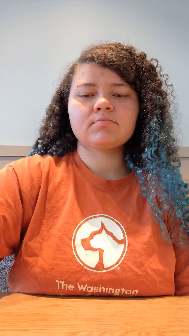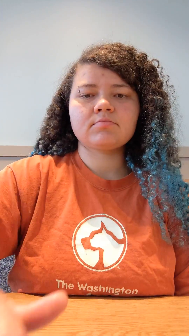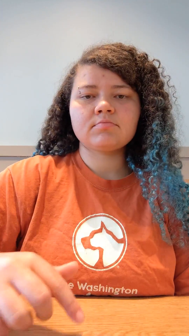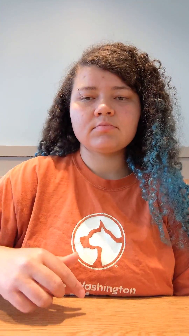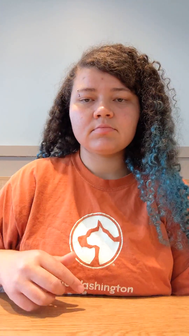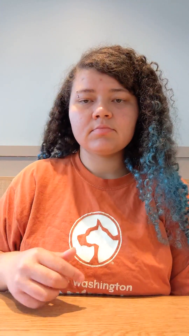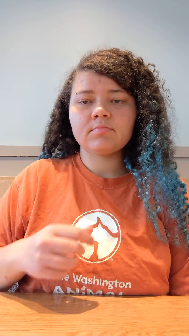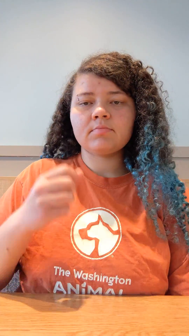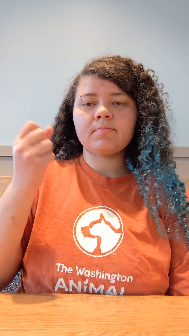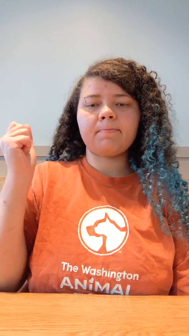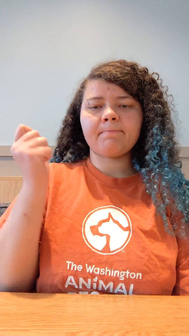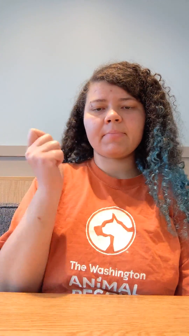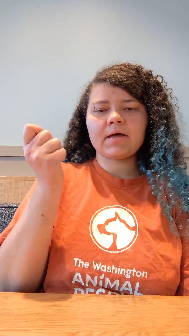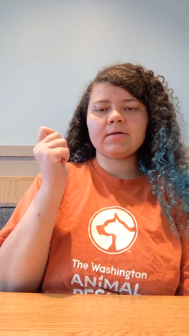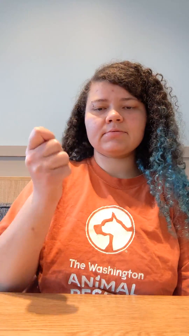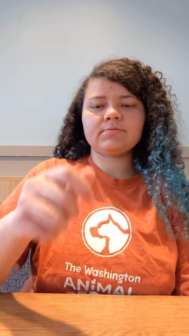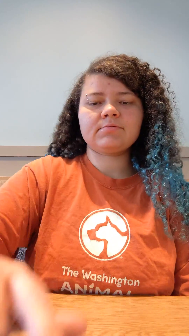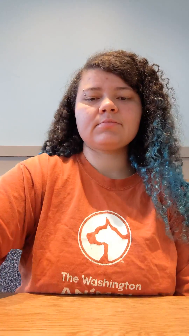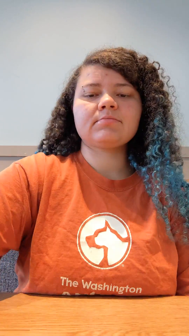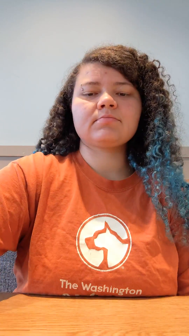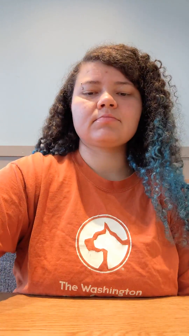bat